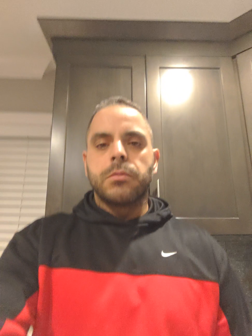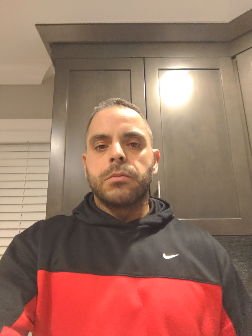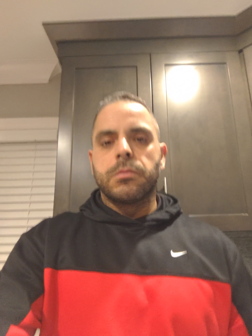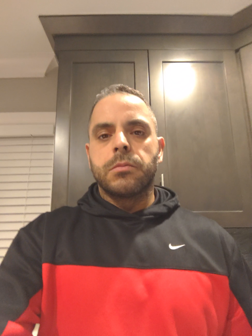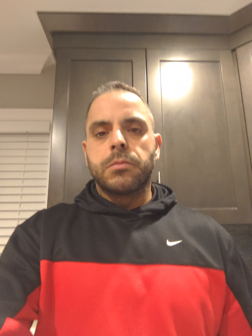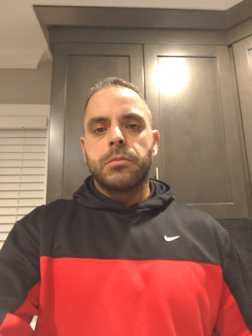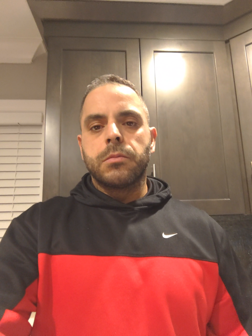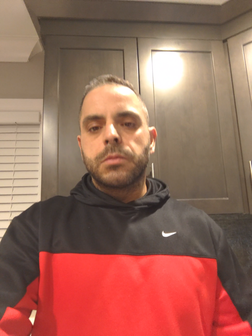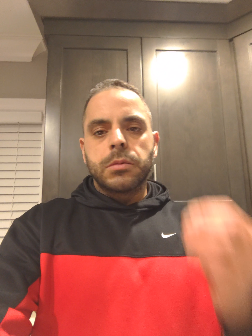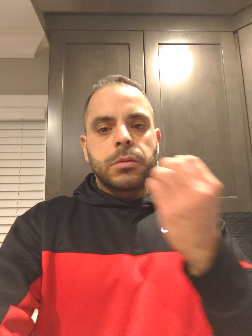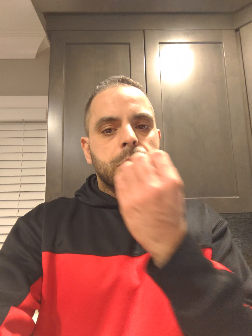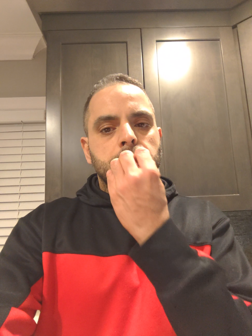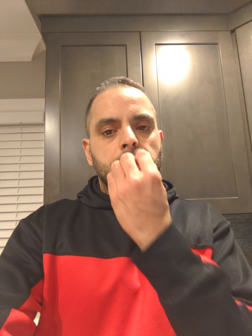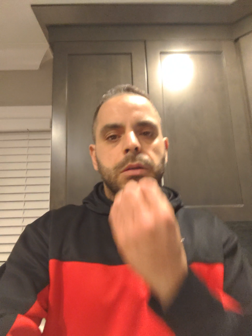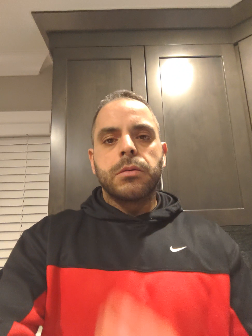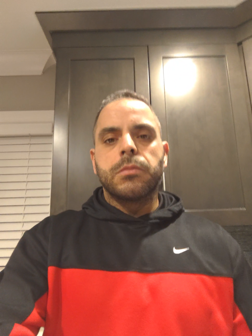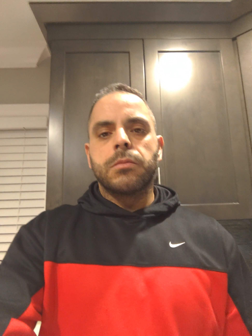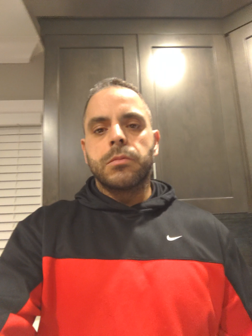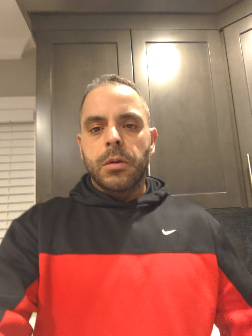kiss